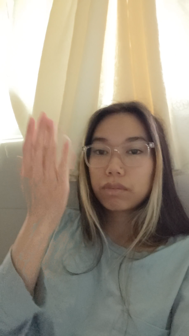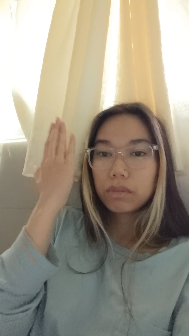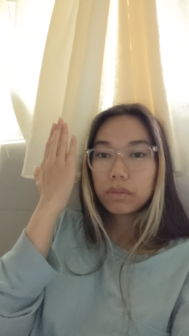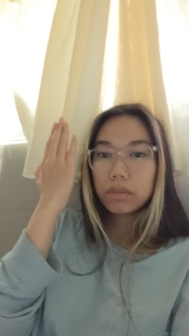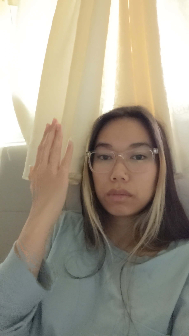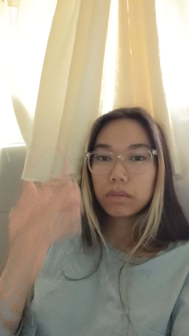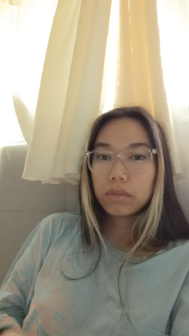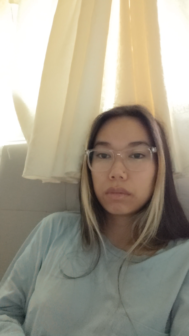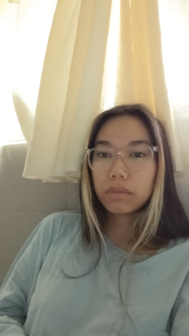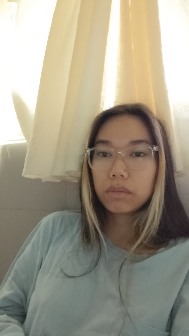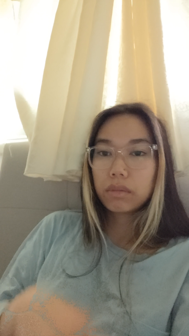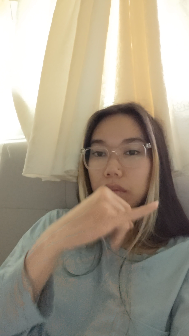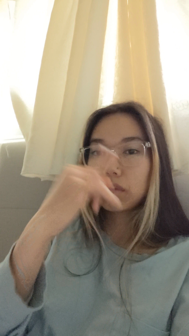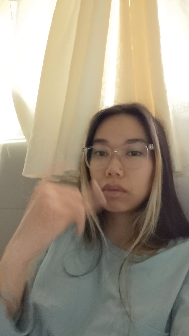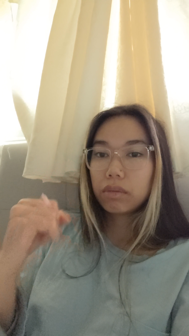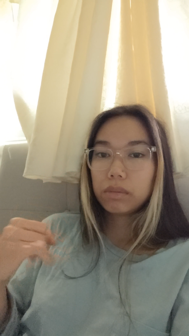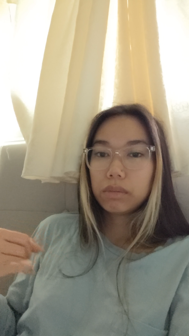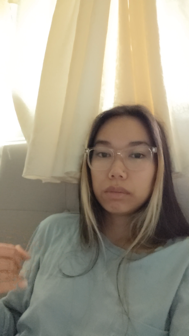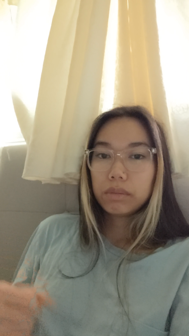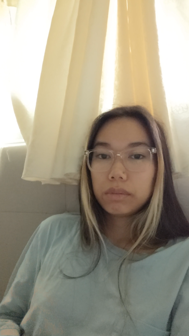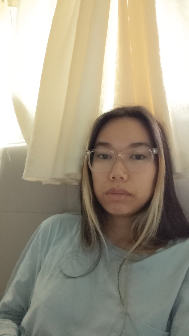draw